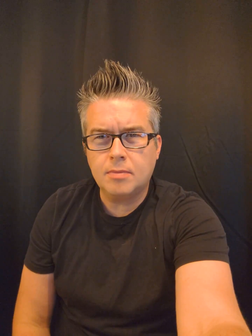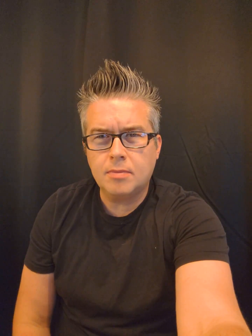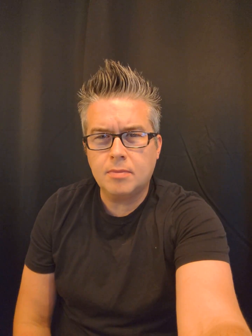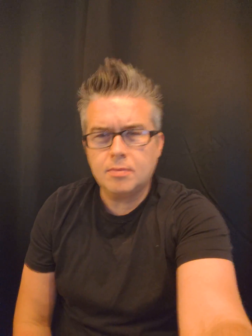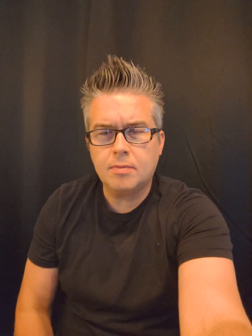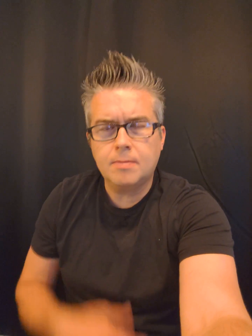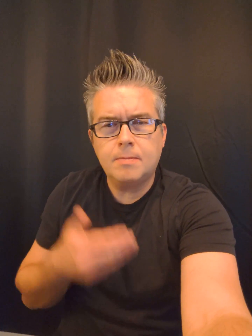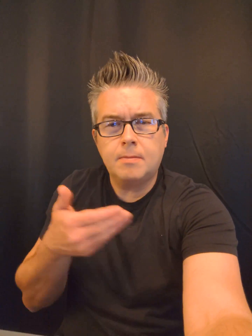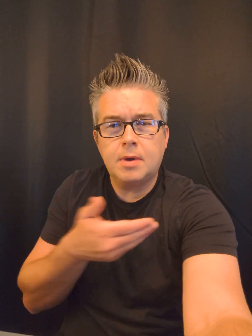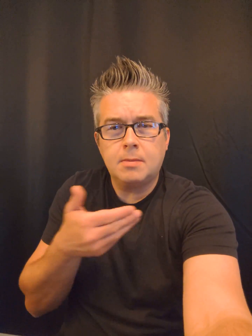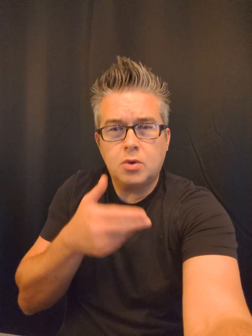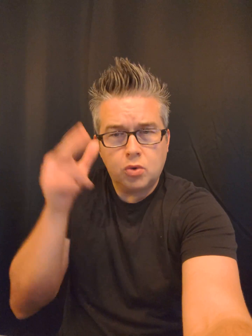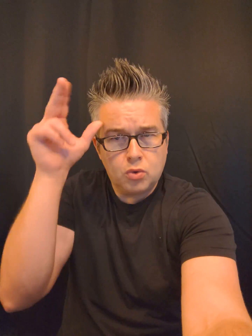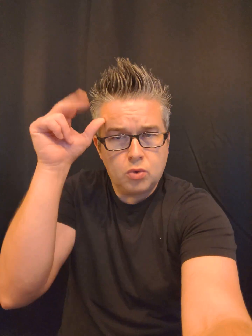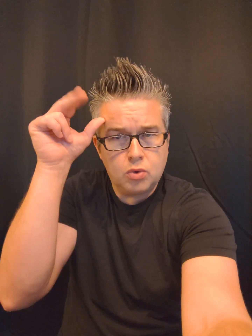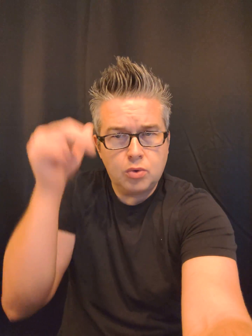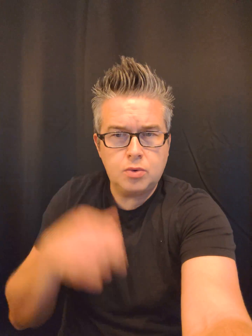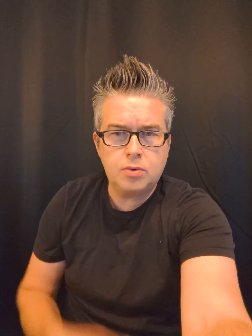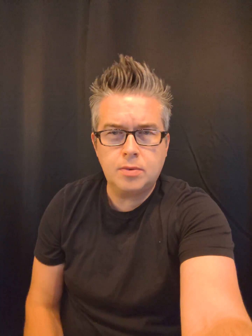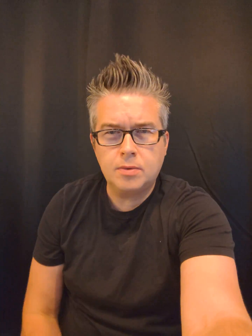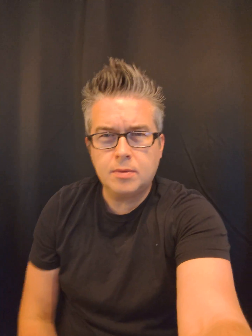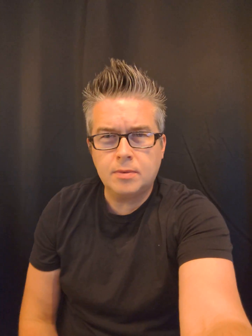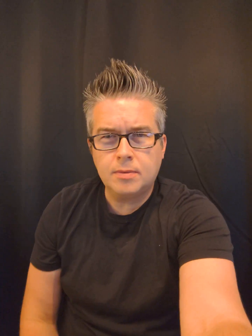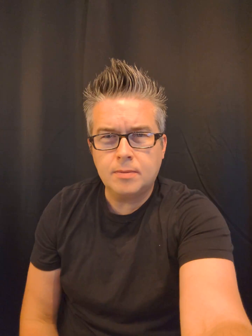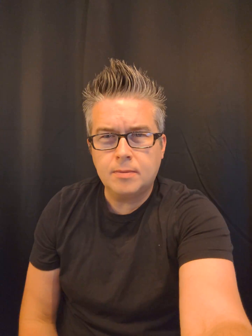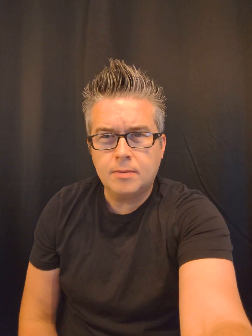pony